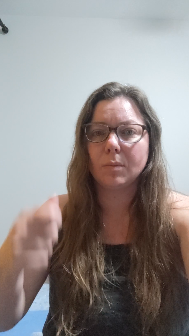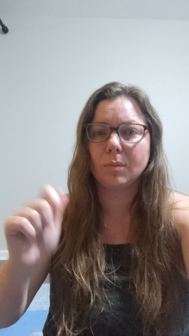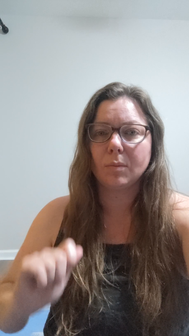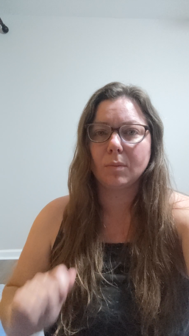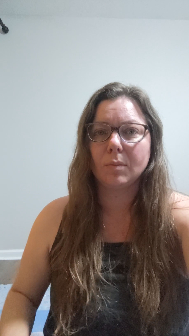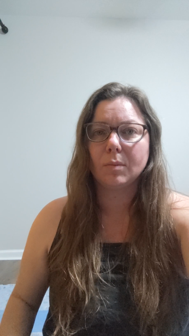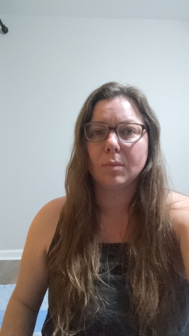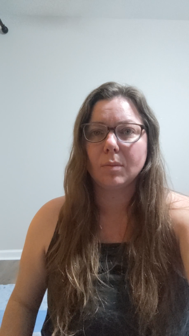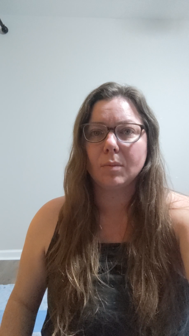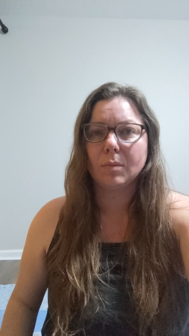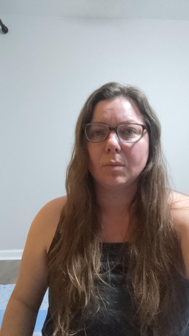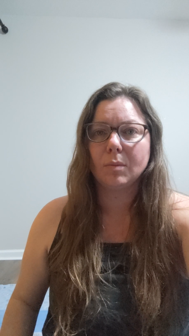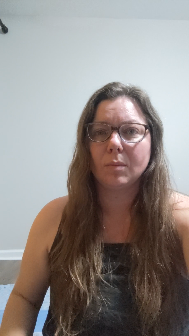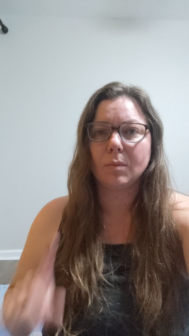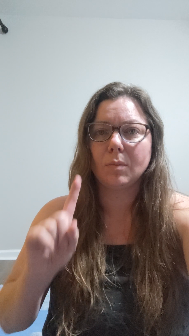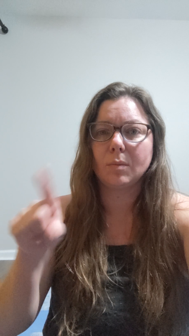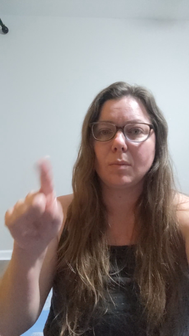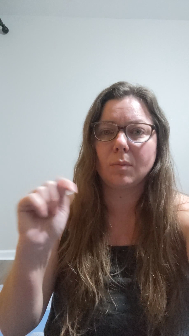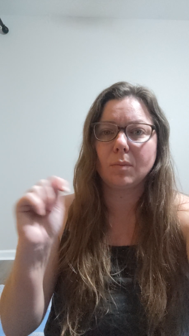go potty